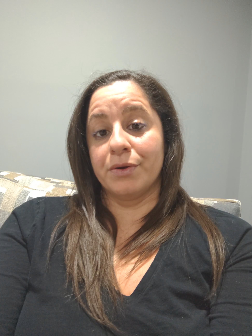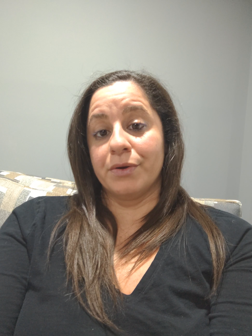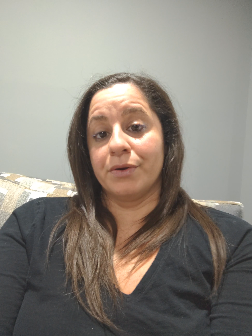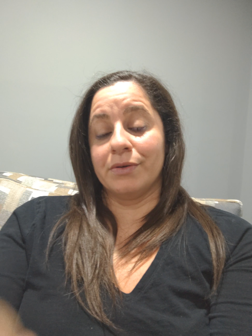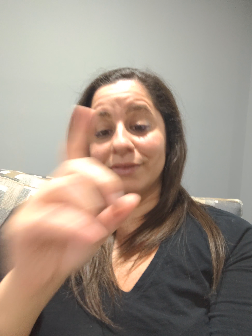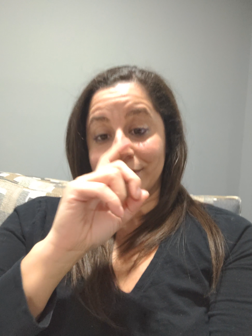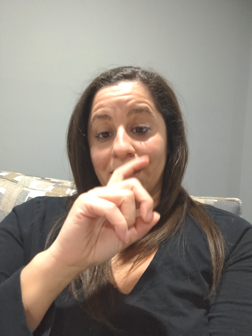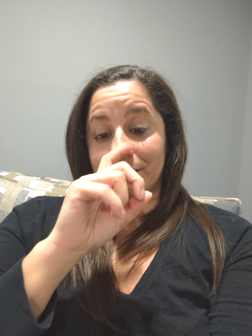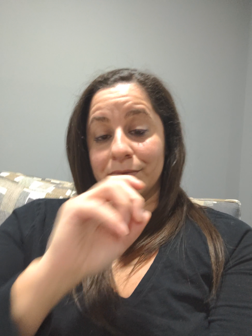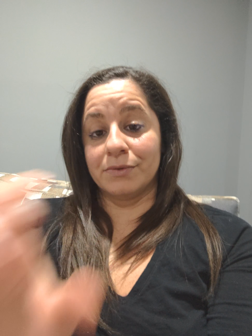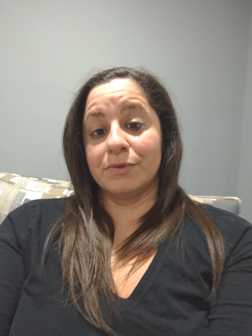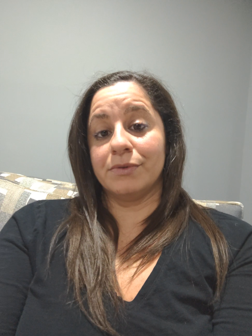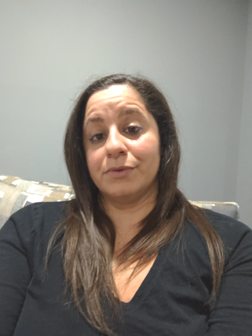doll